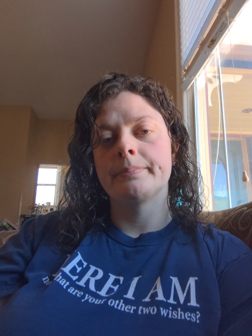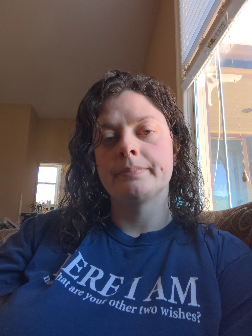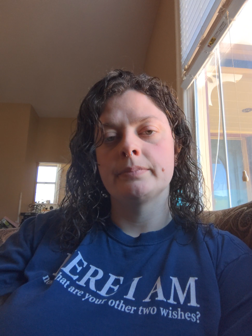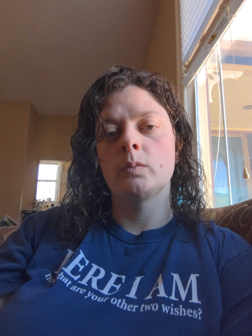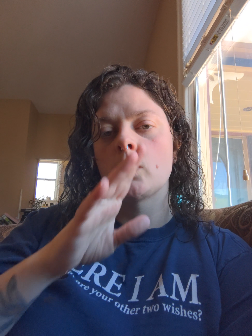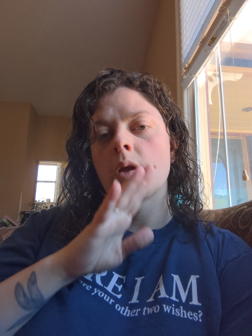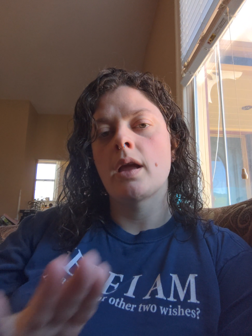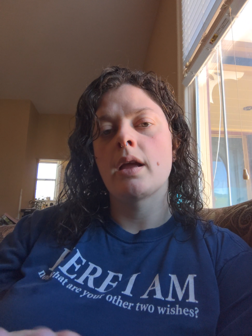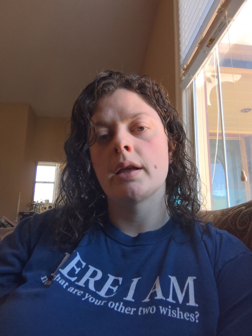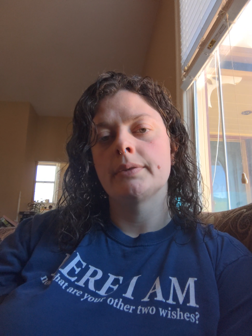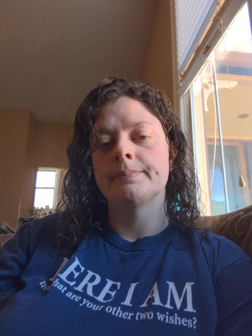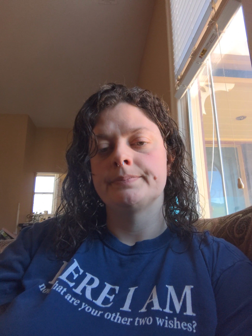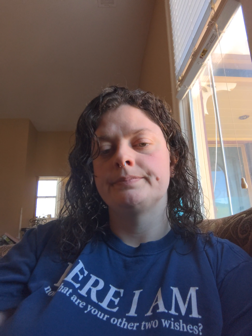quiet